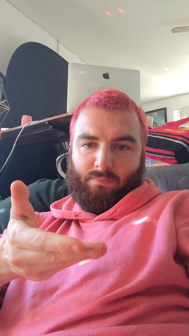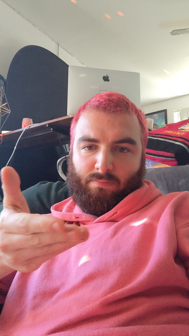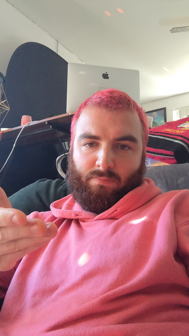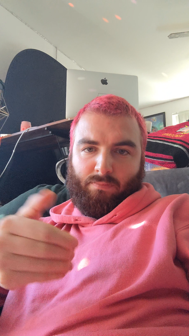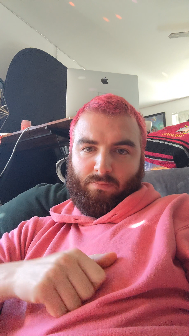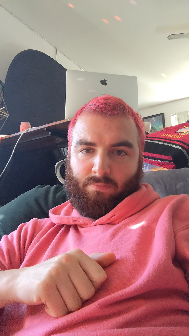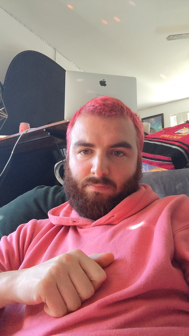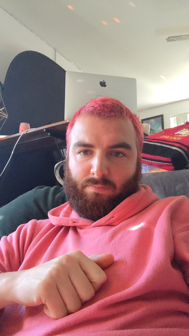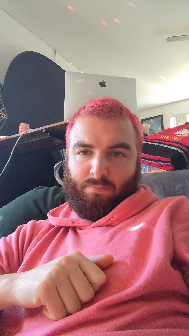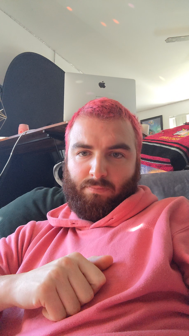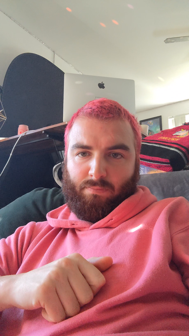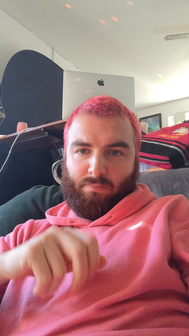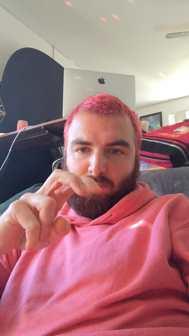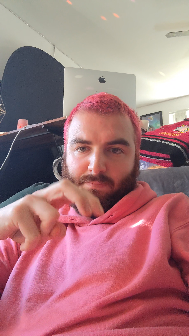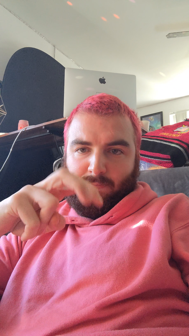potato